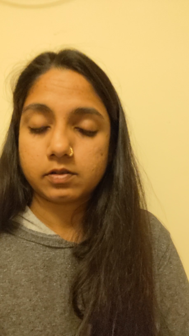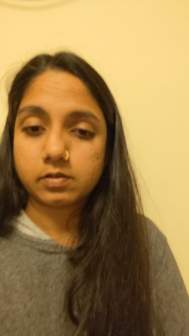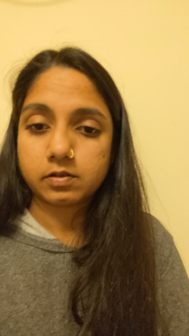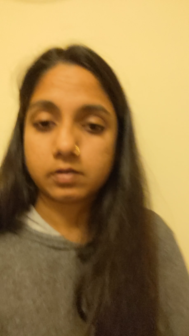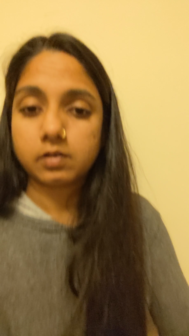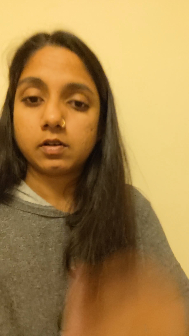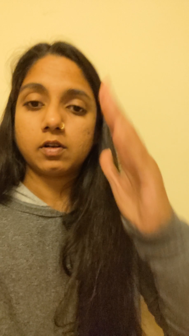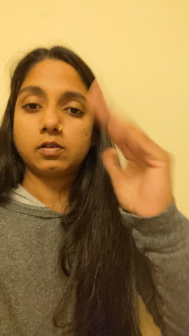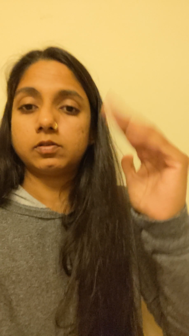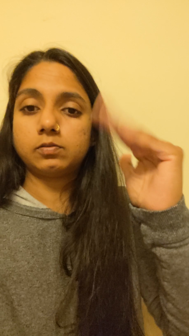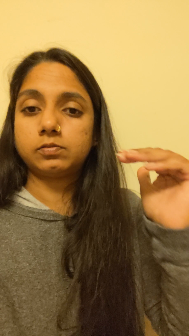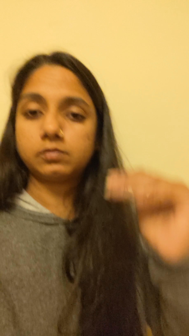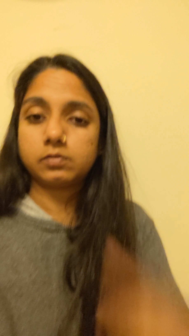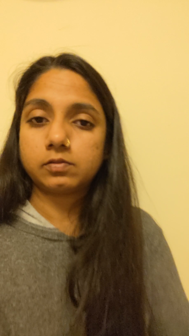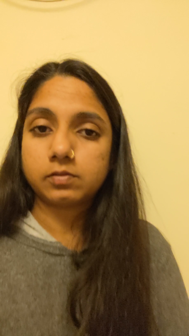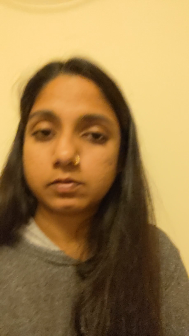downtown